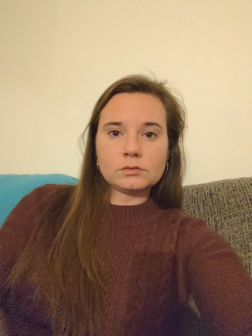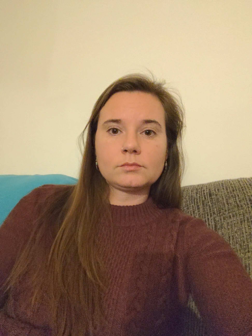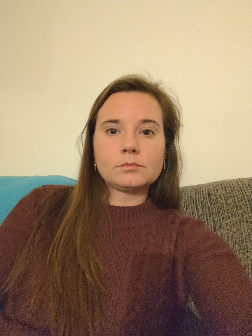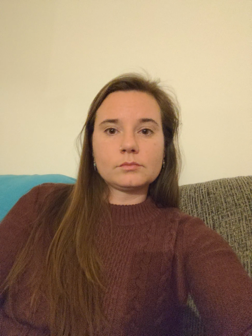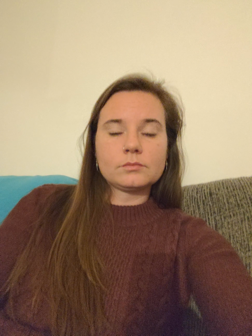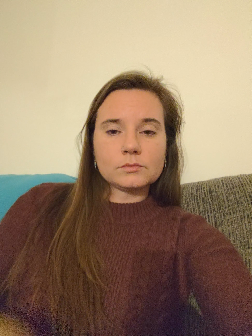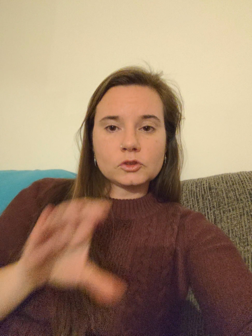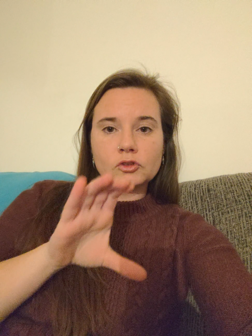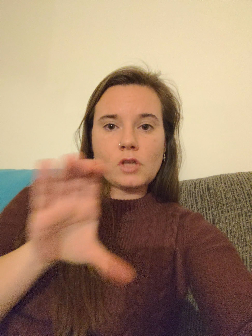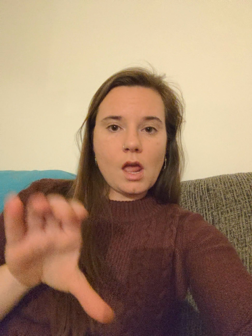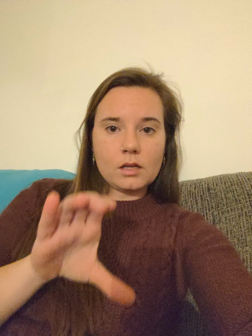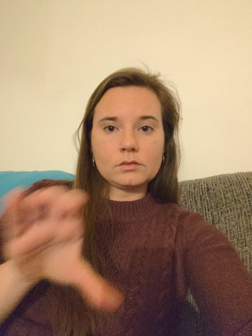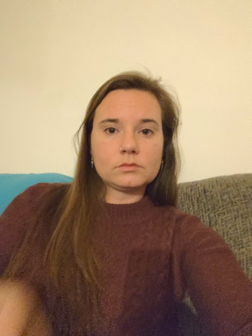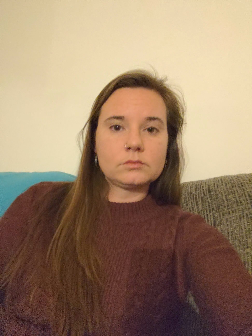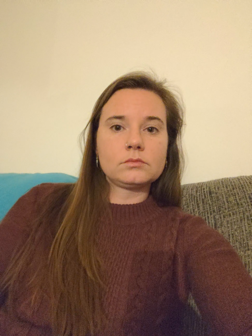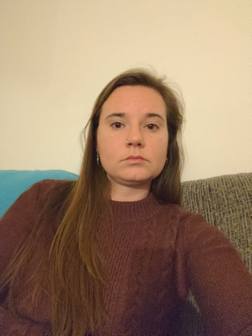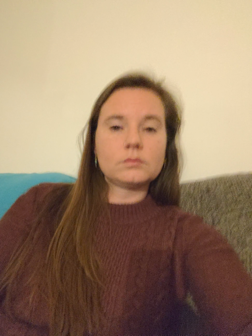chocolate